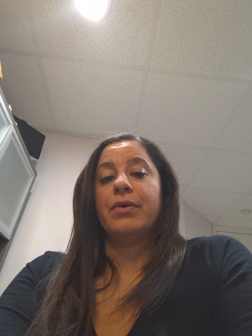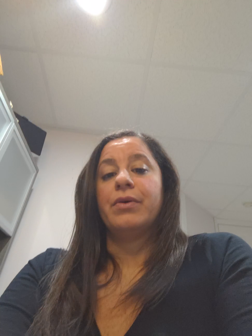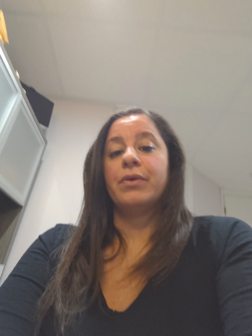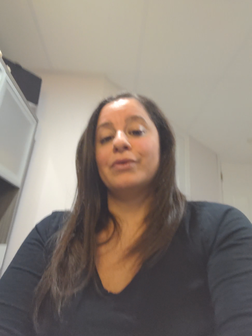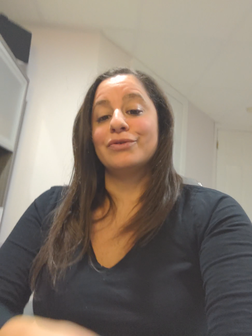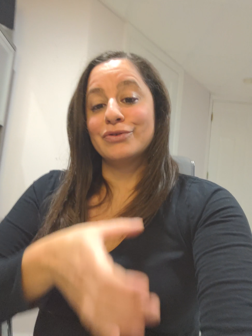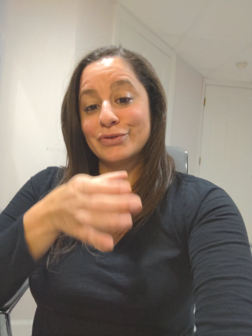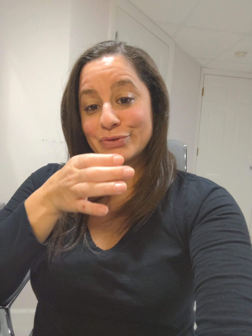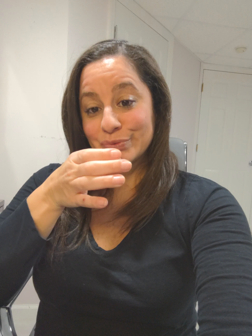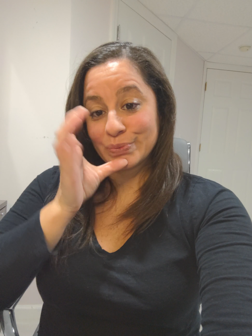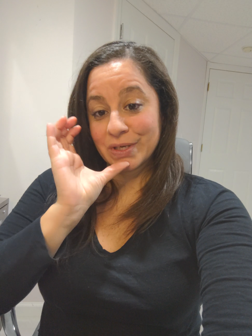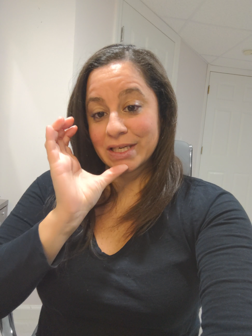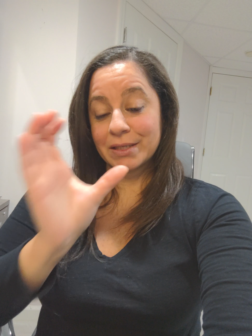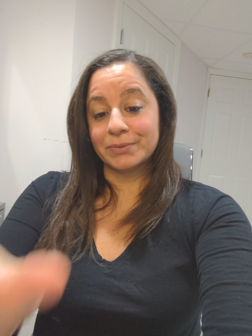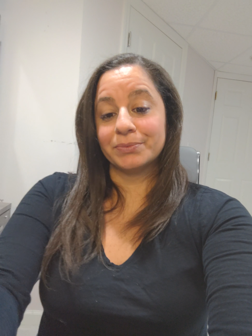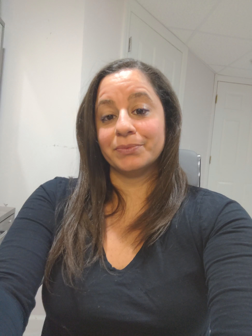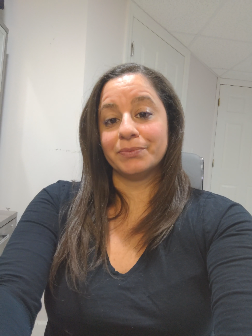drink